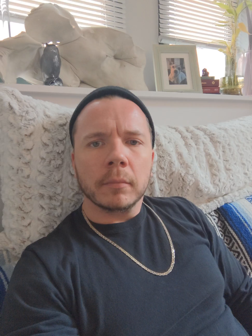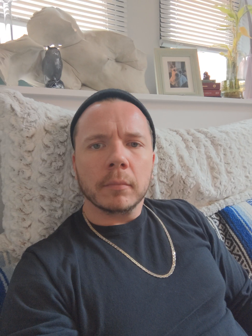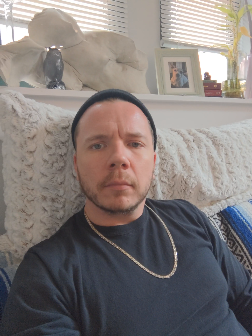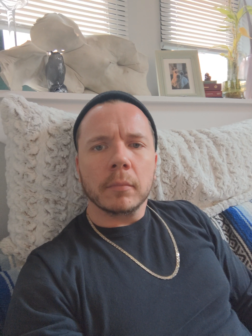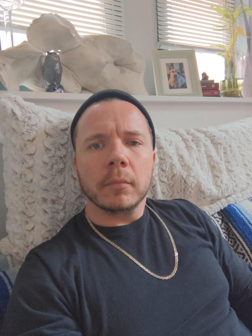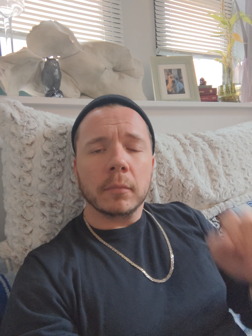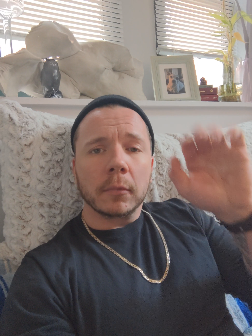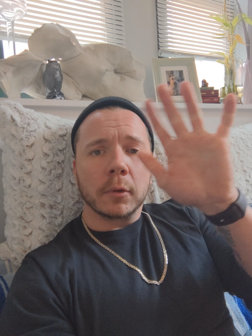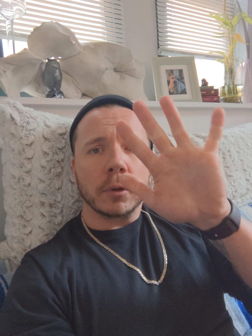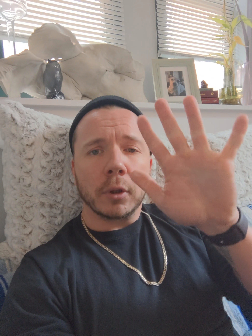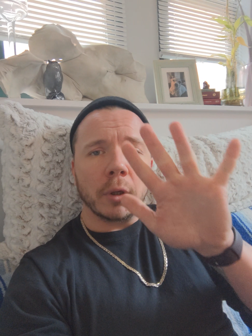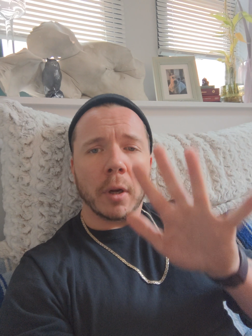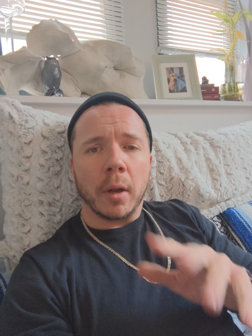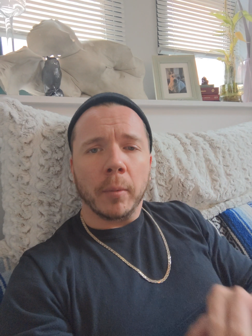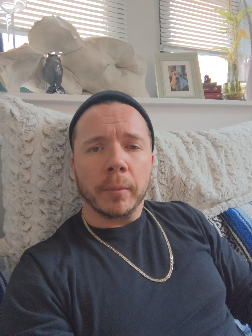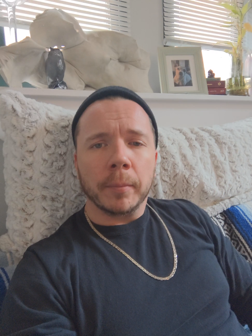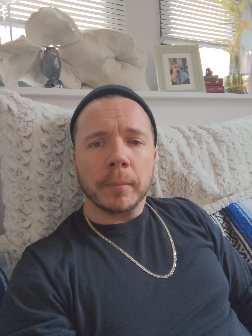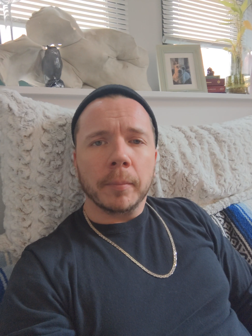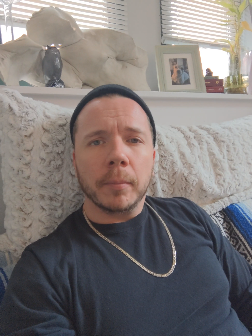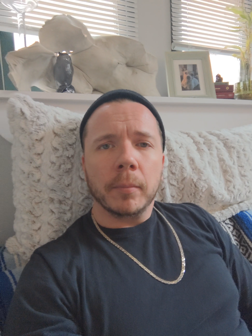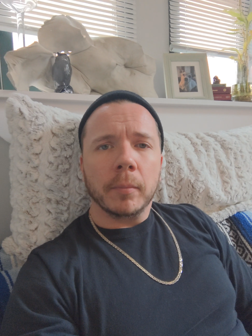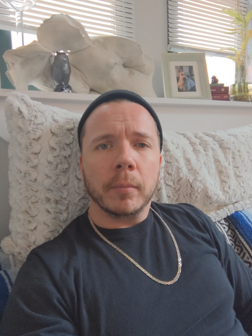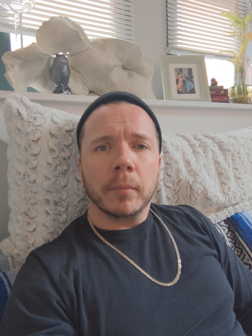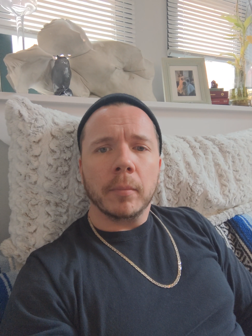snow